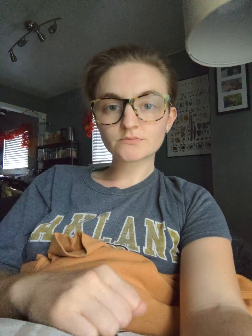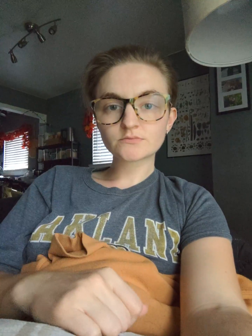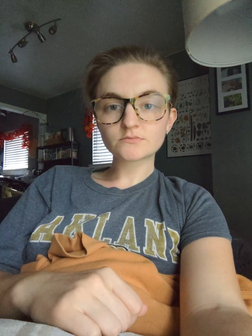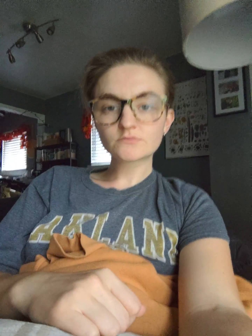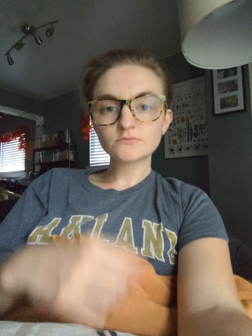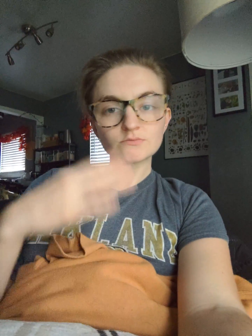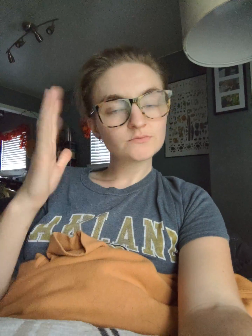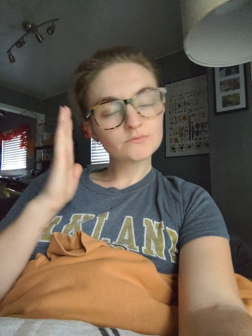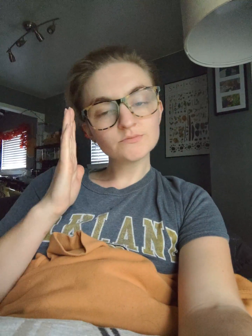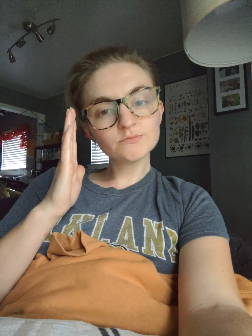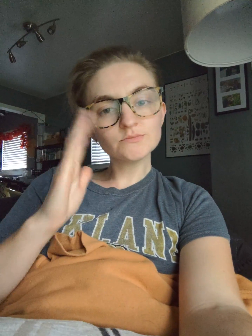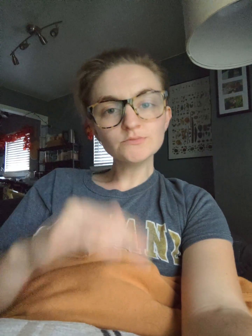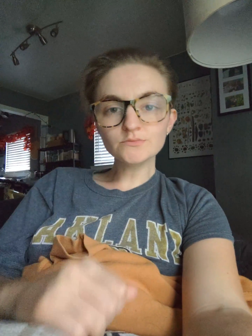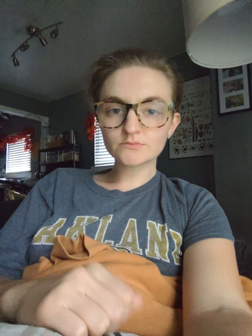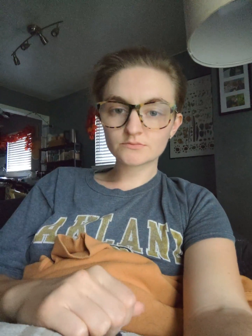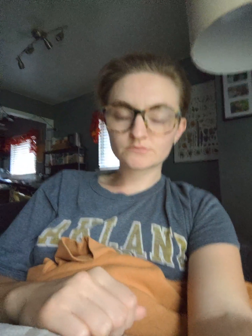pillow